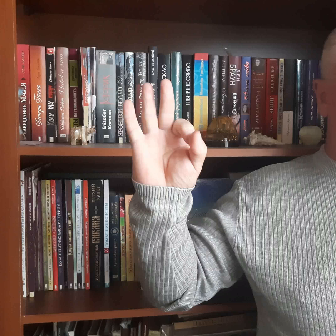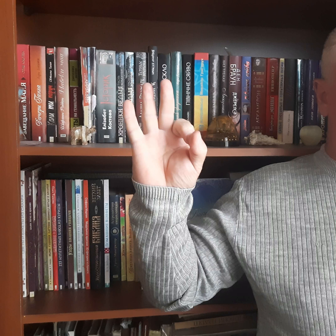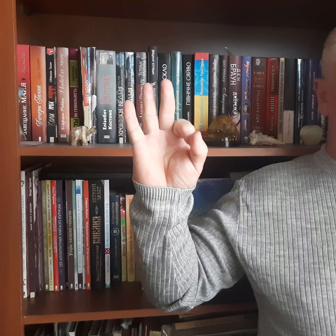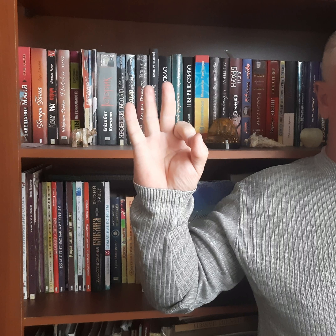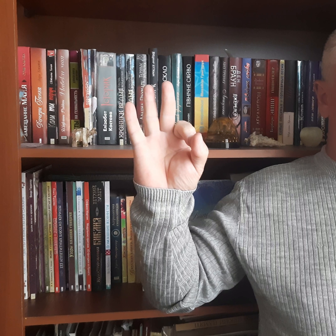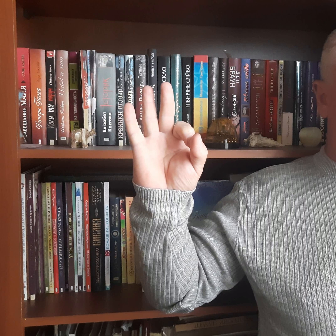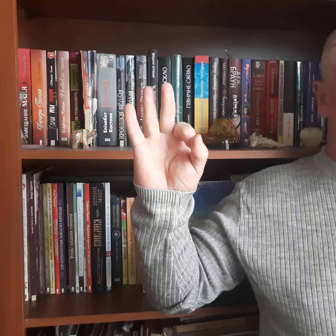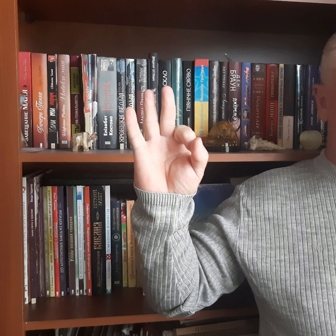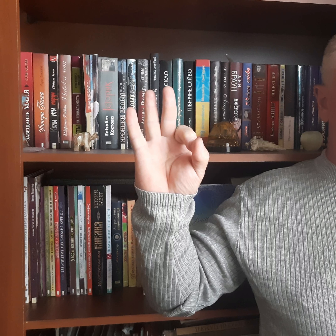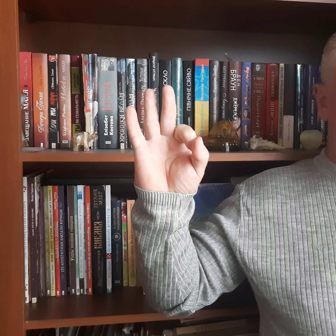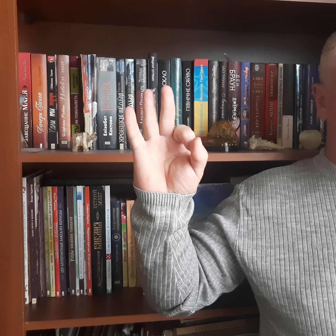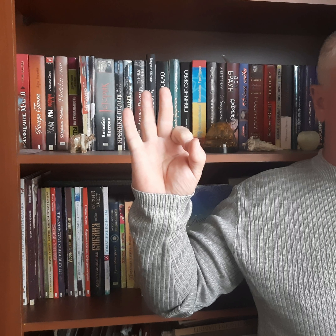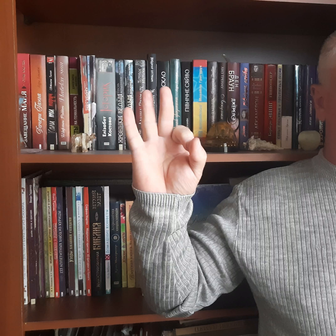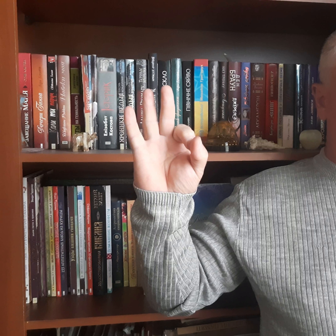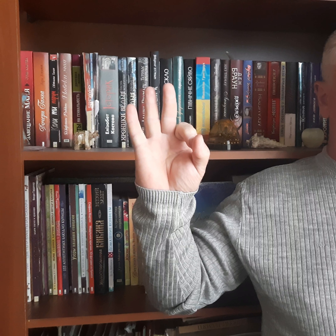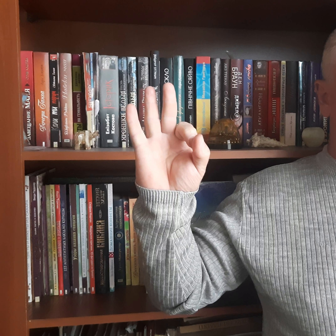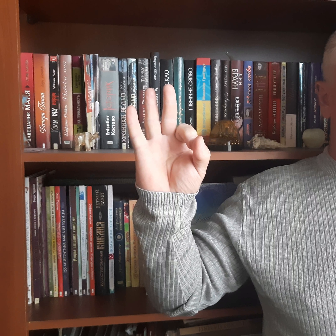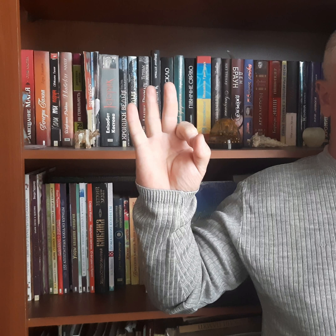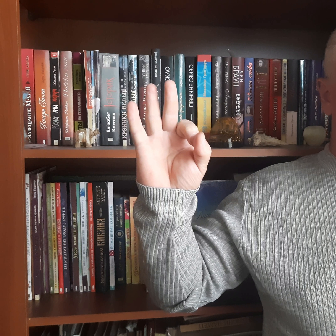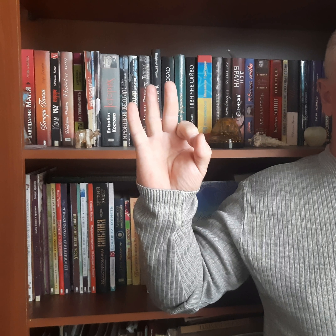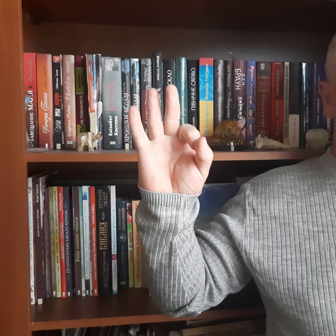О